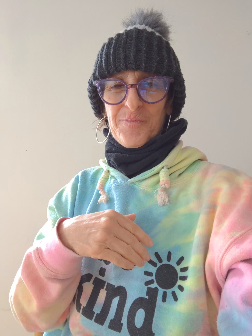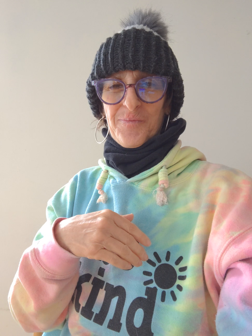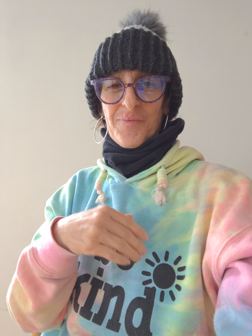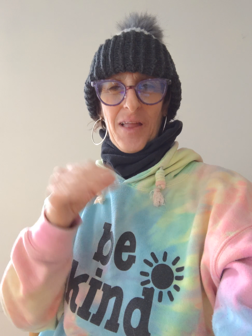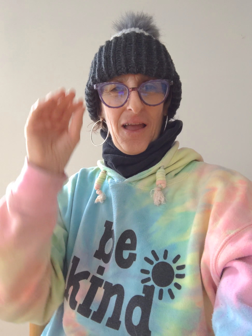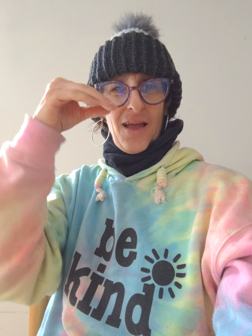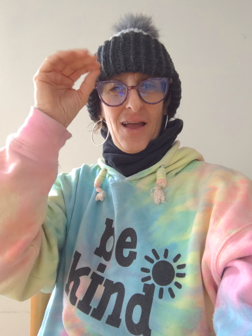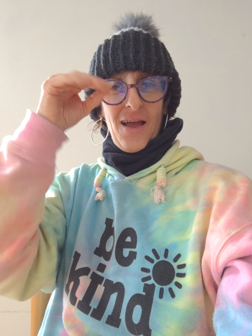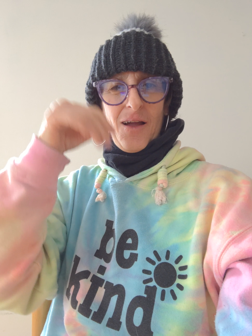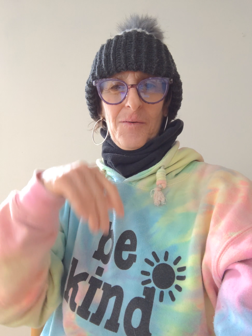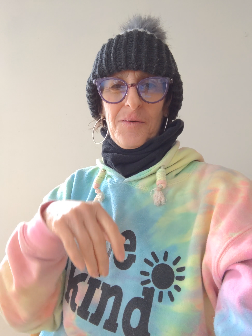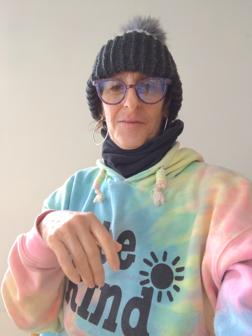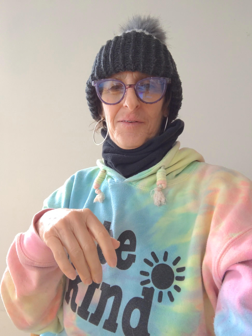owl